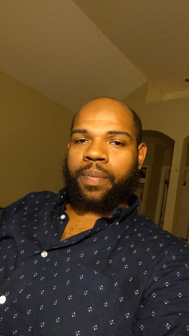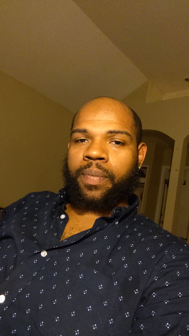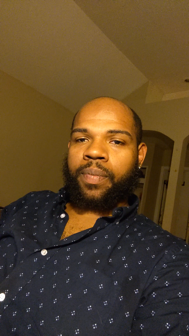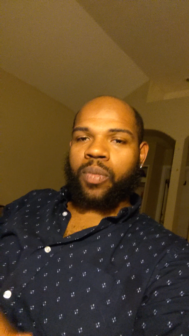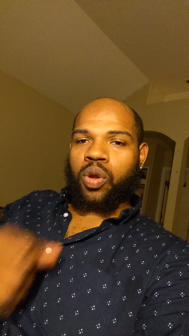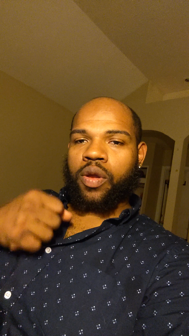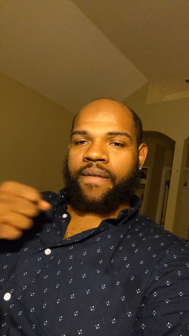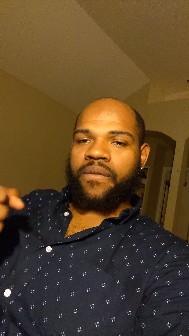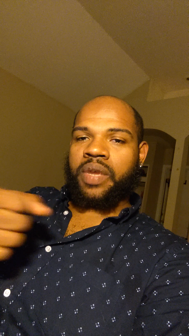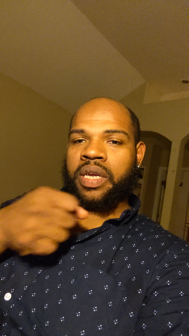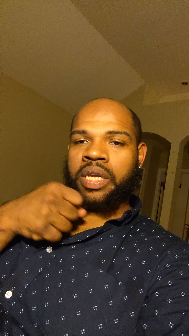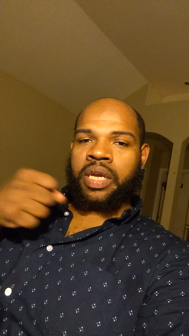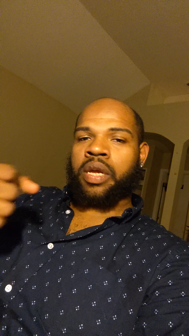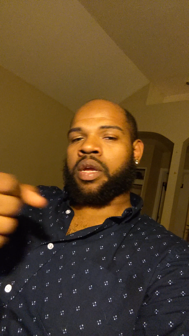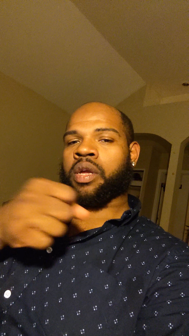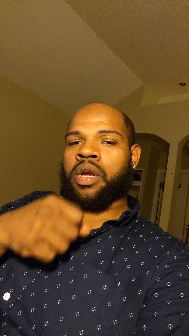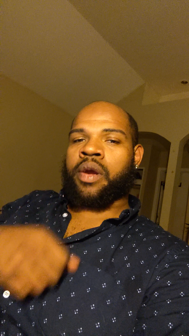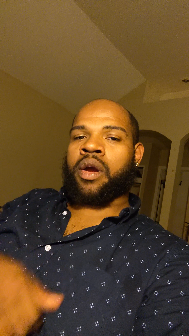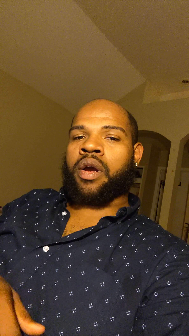coffee